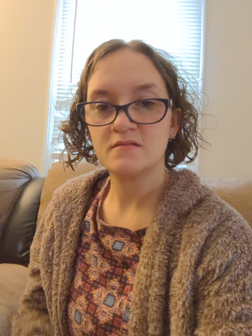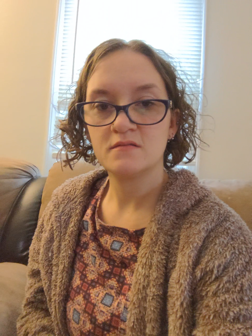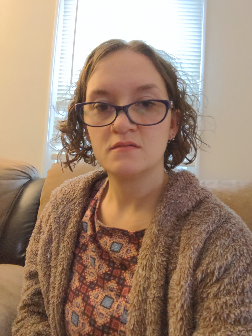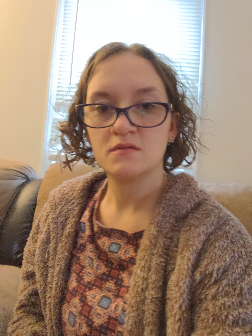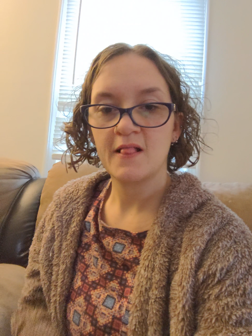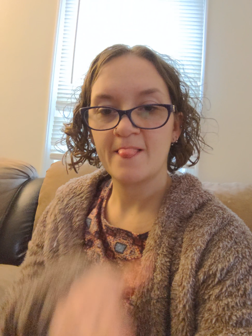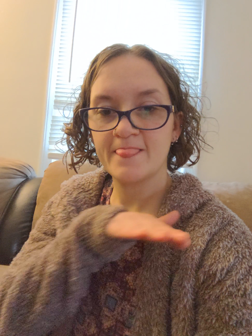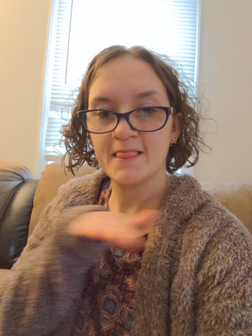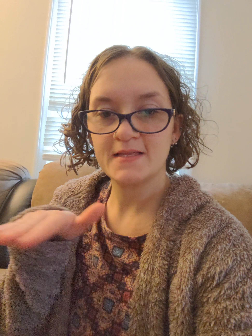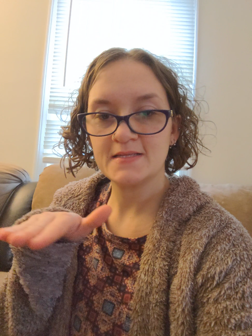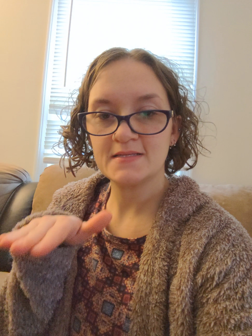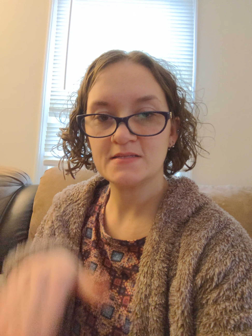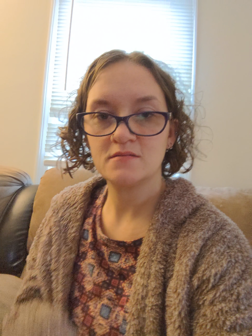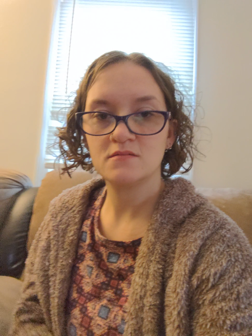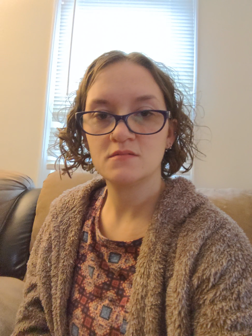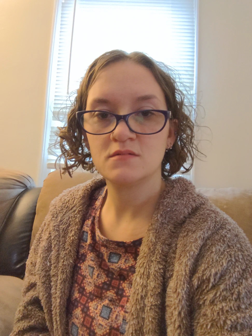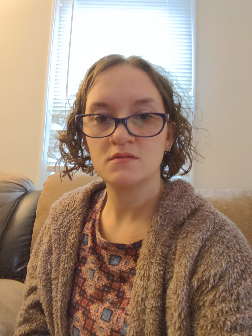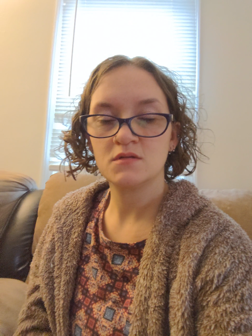clean